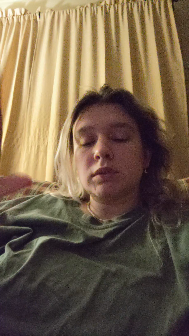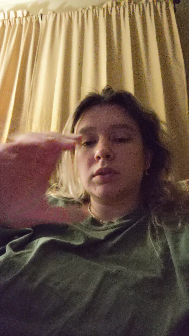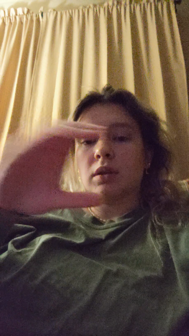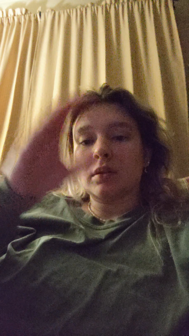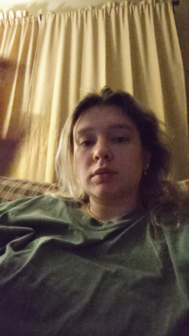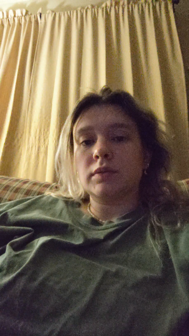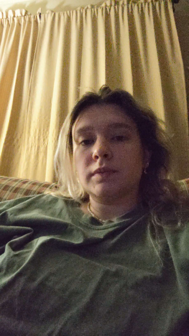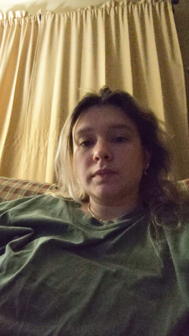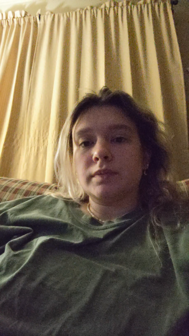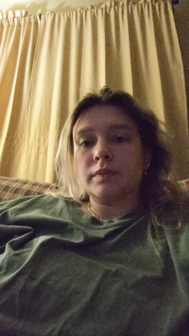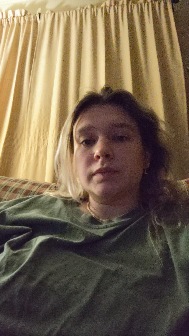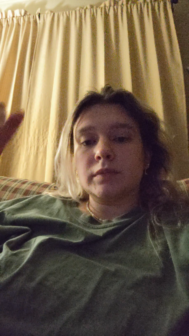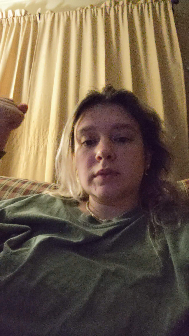hit